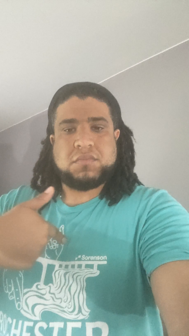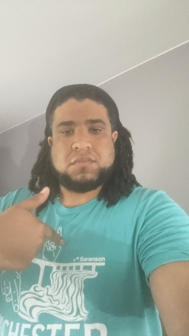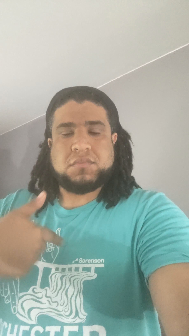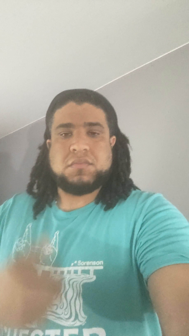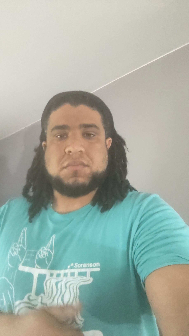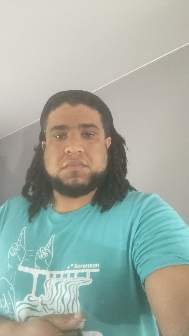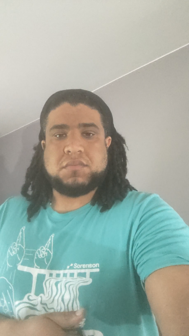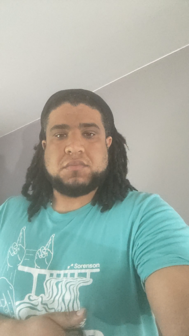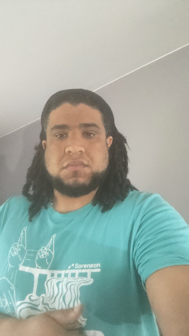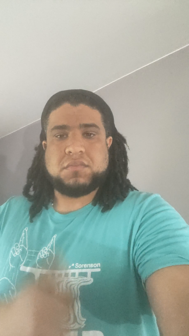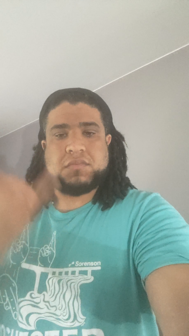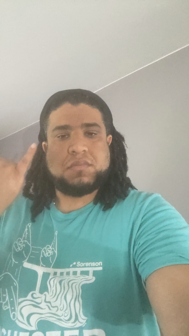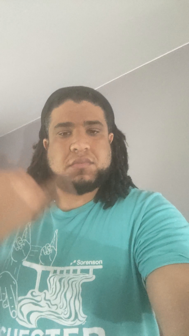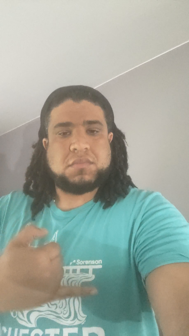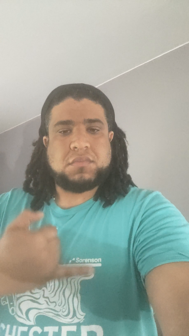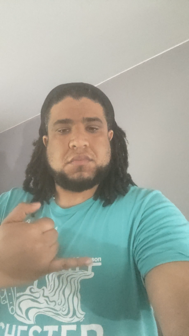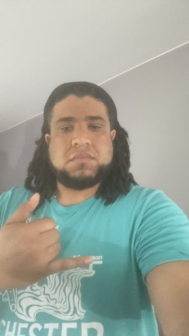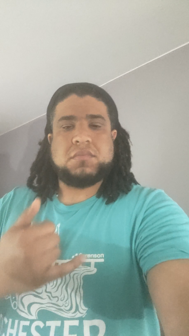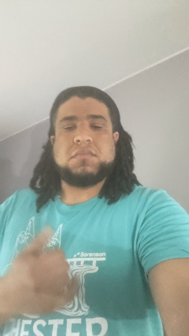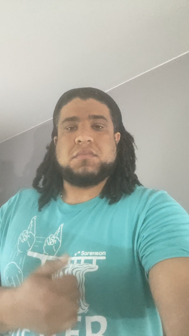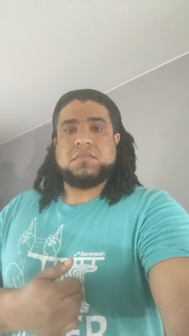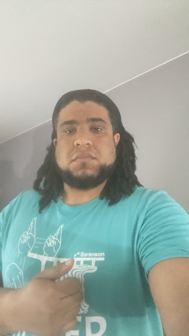last